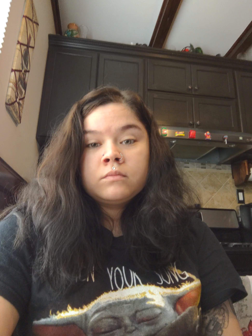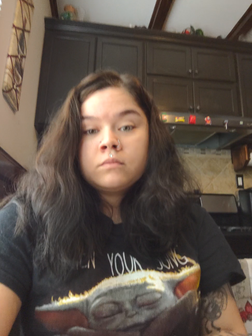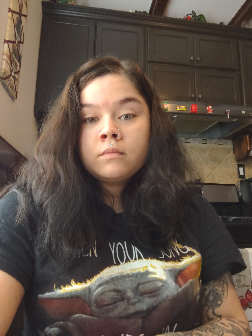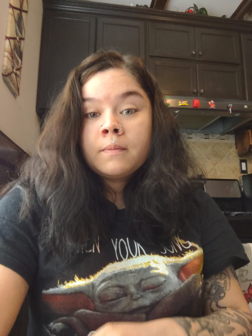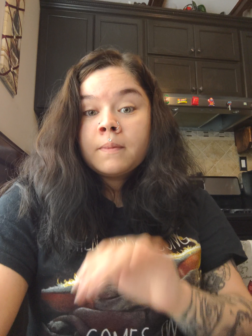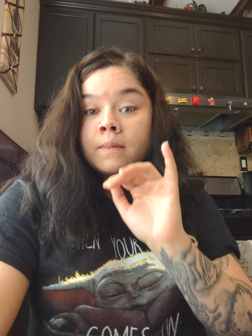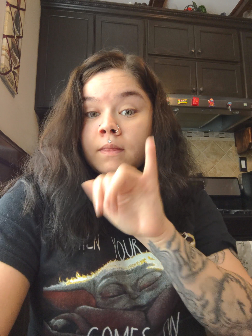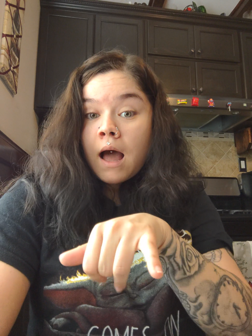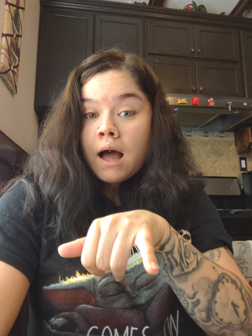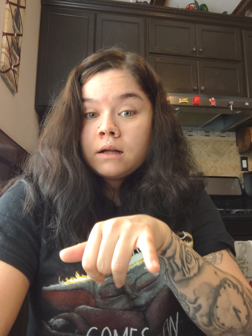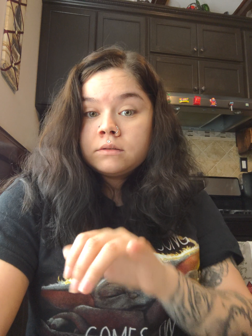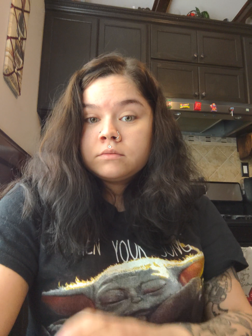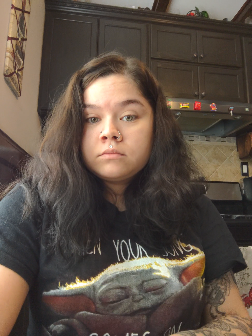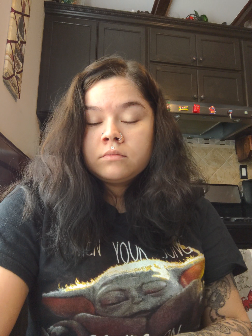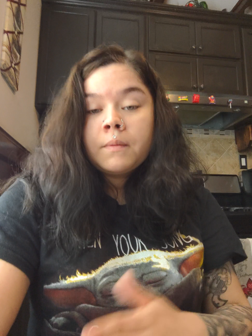that